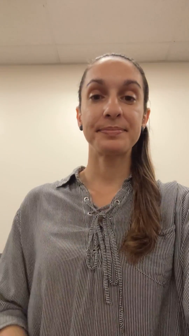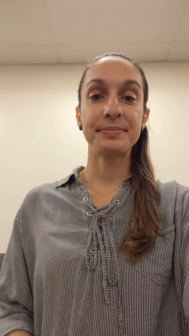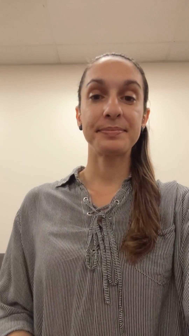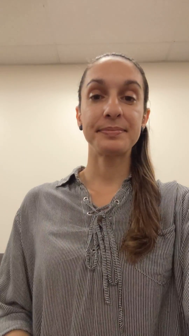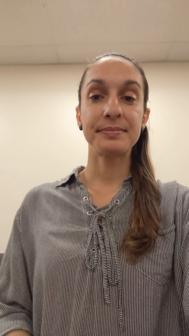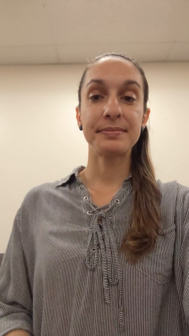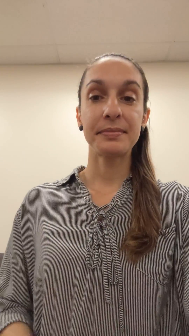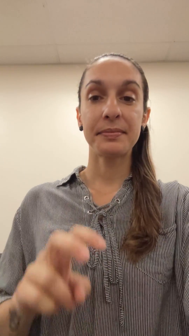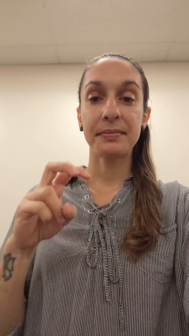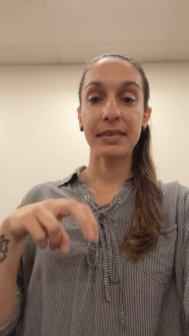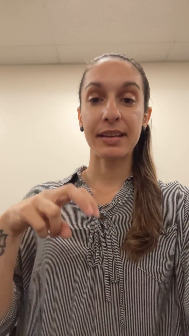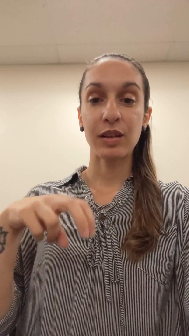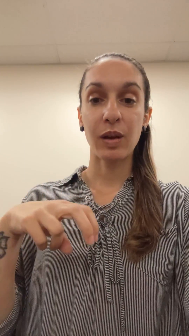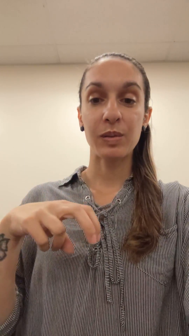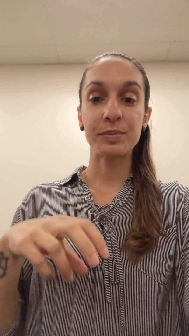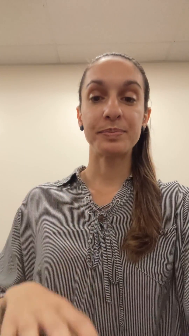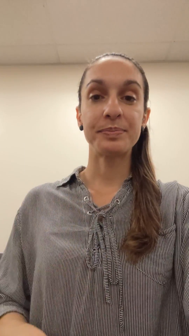potato